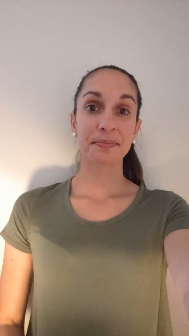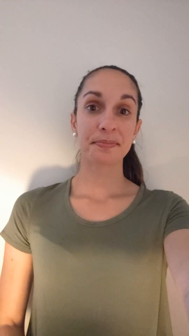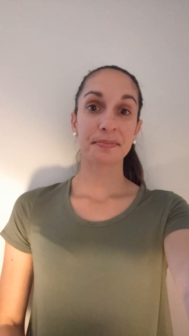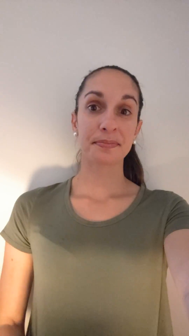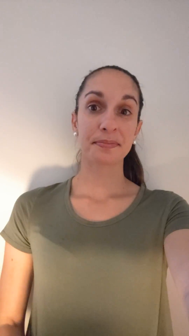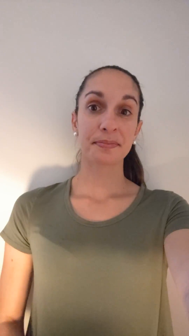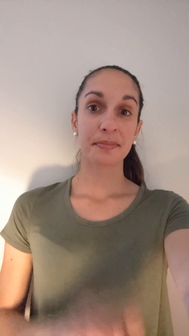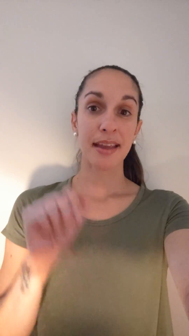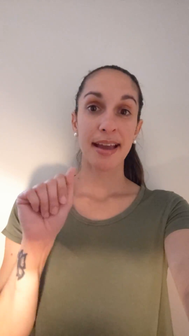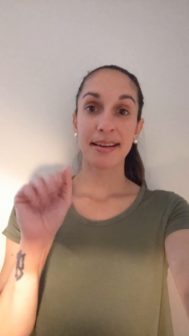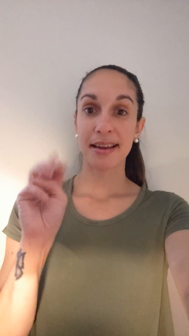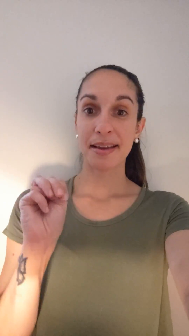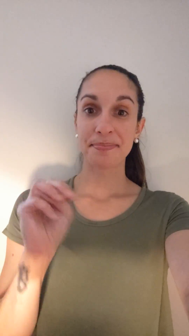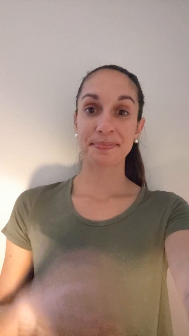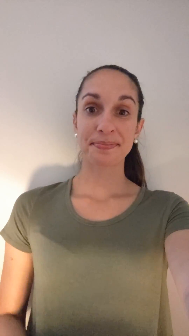am